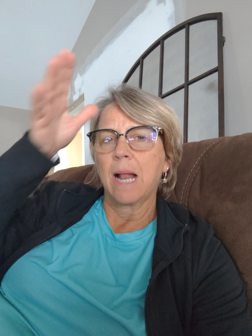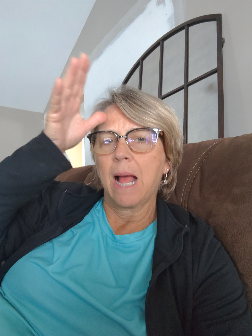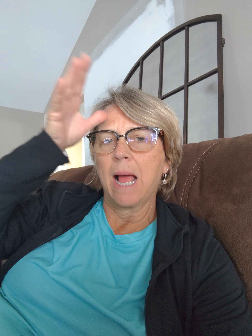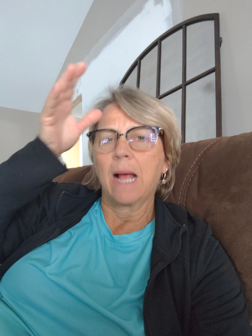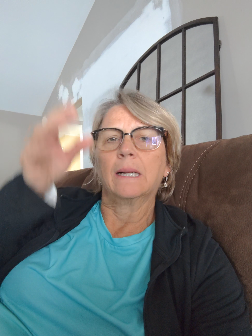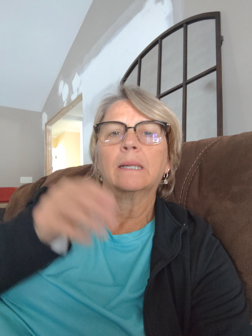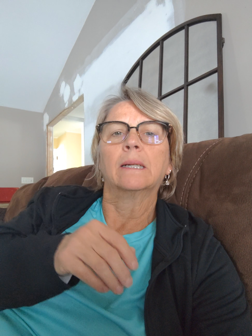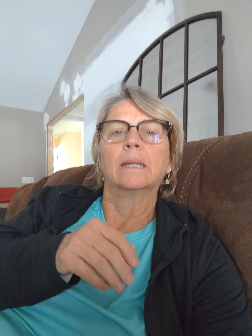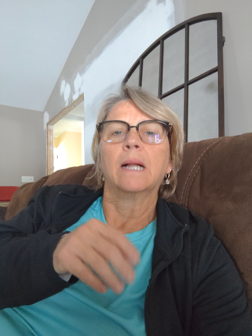dad